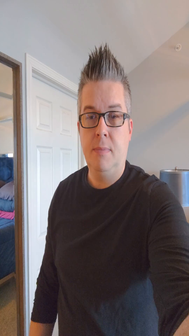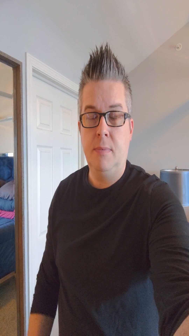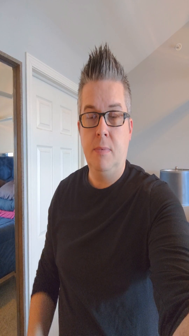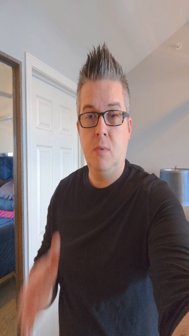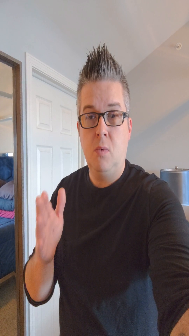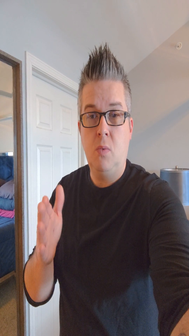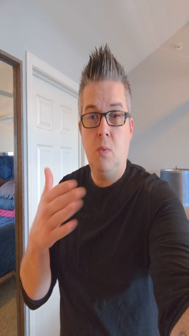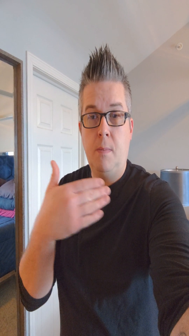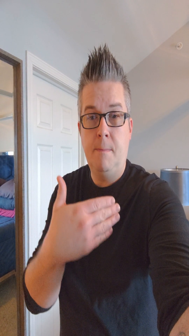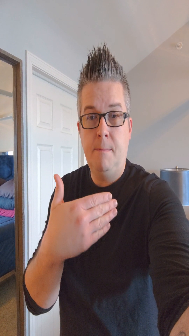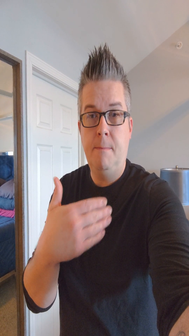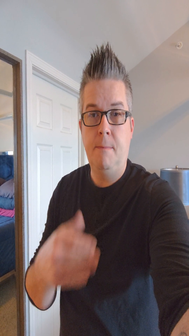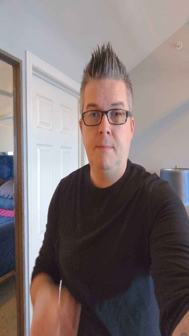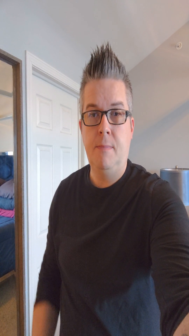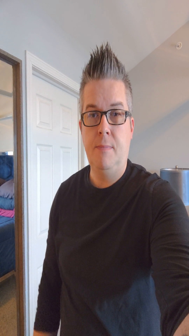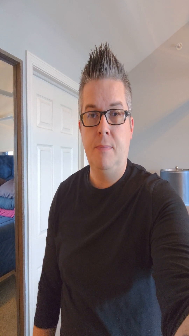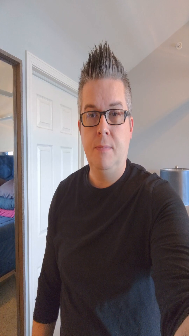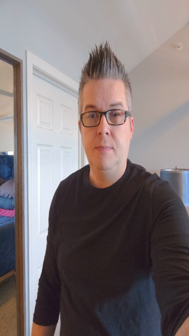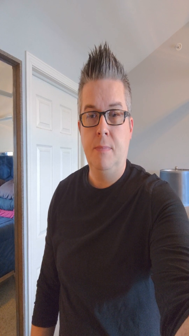room